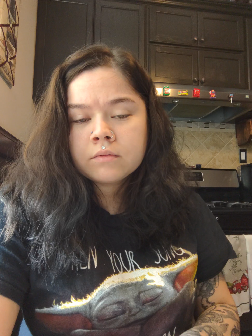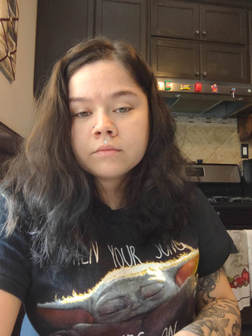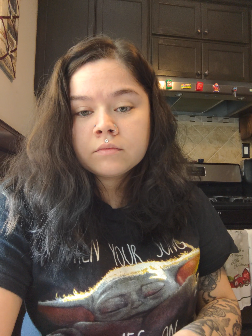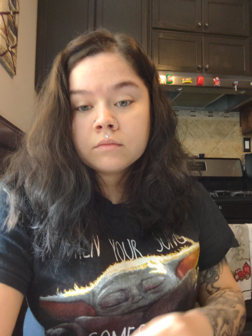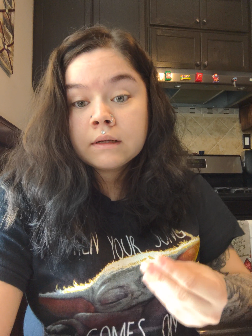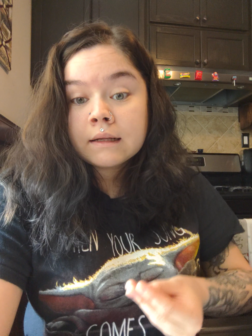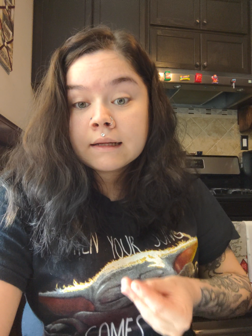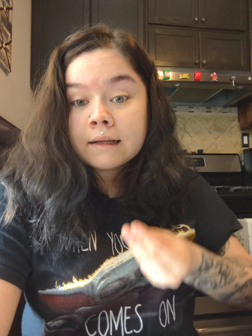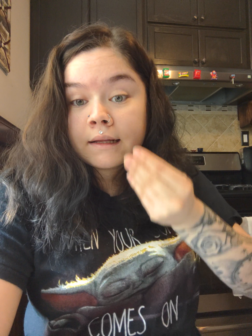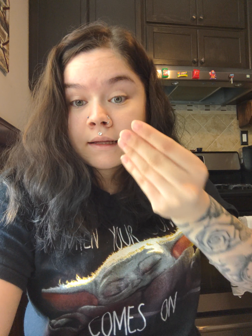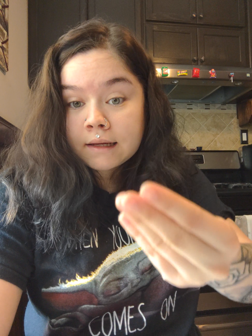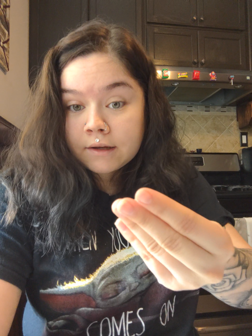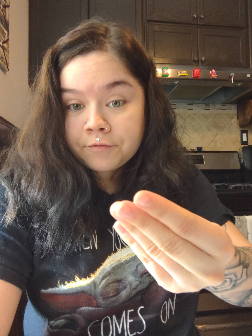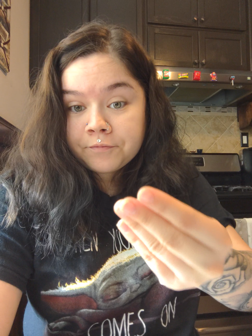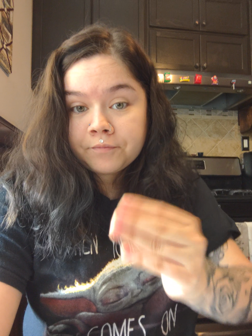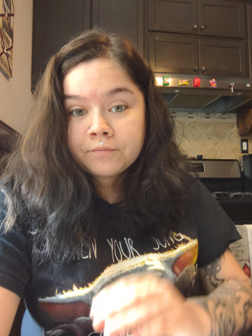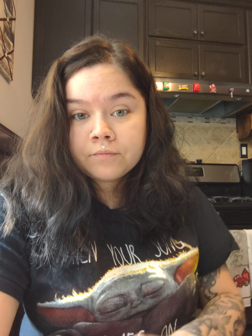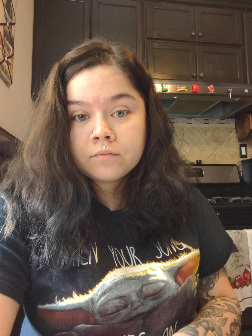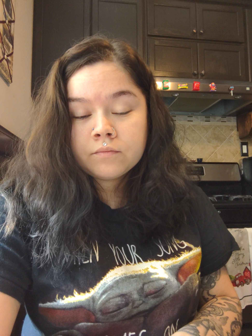give